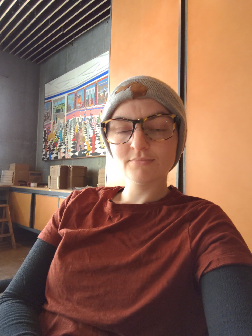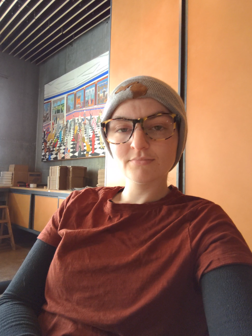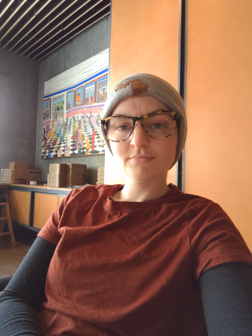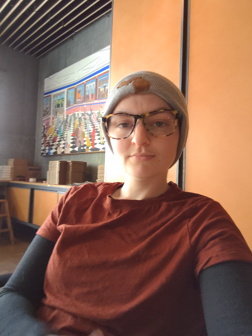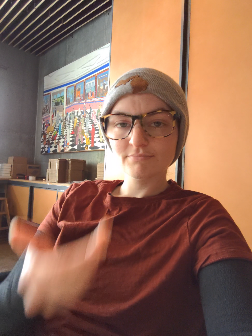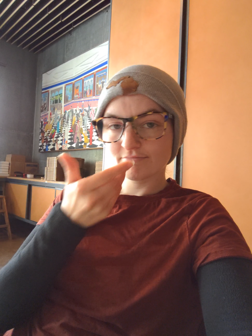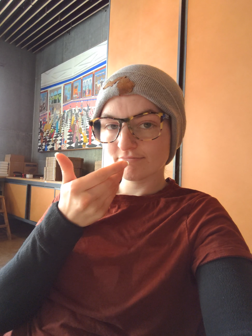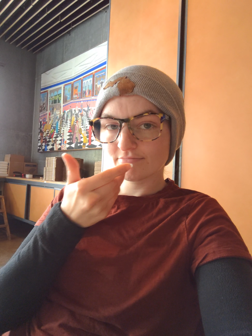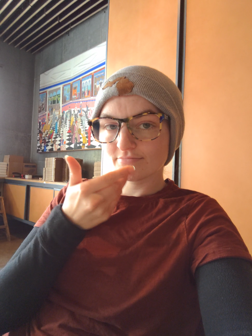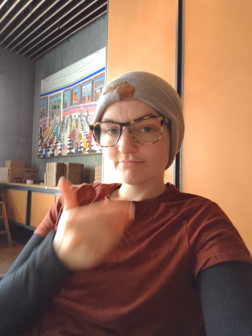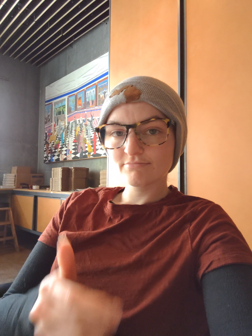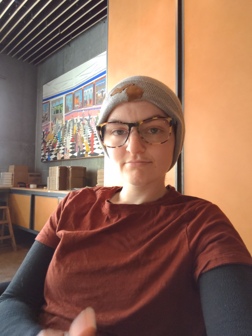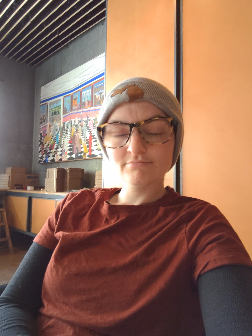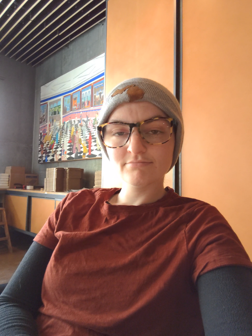pizza